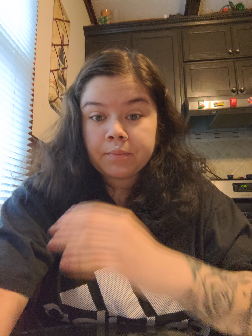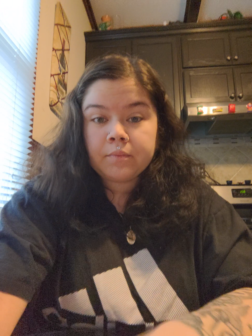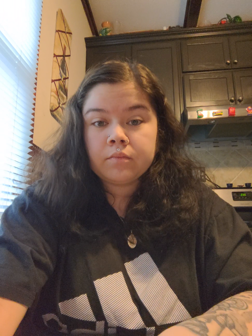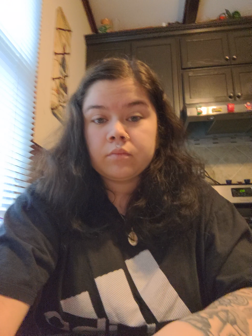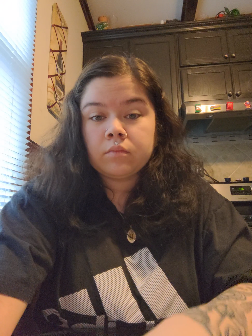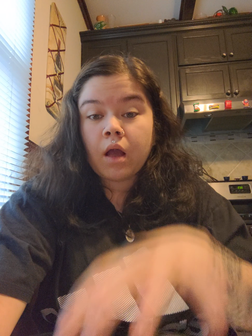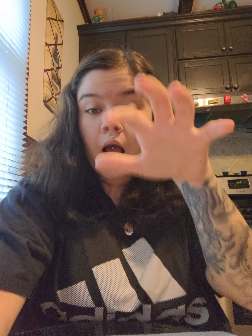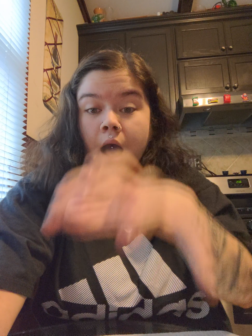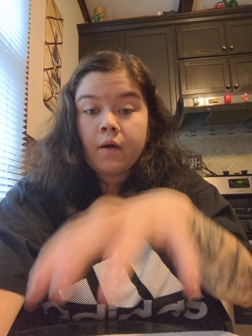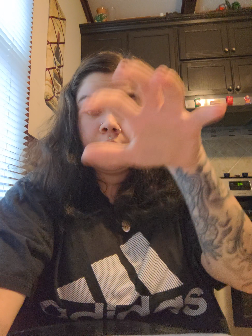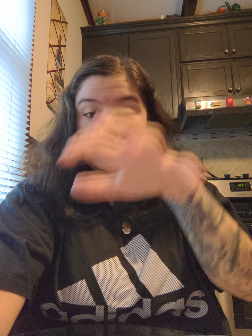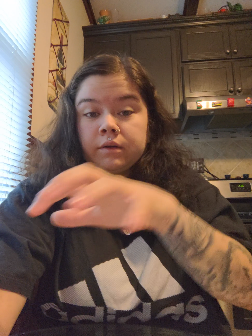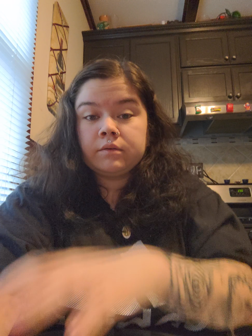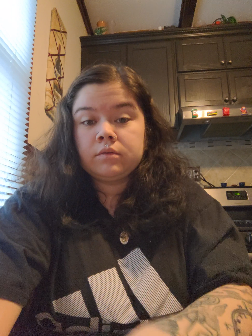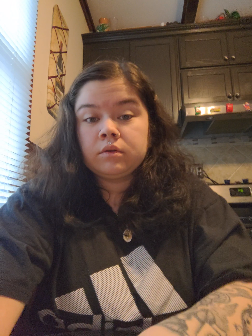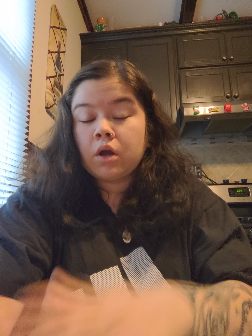alligator